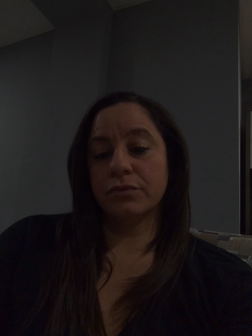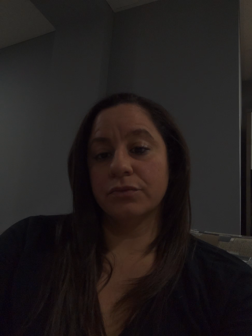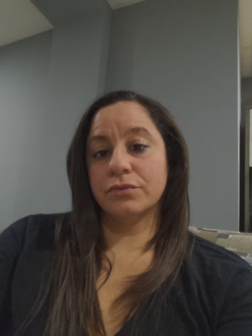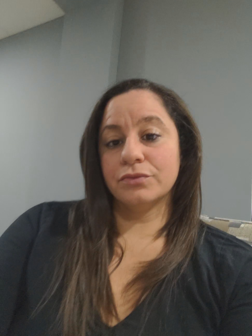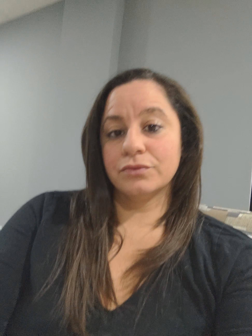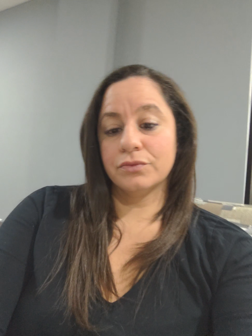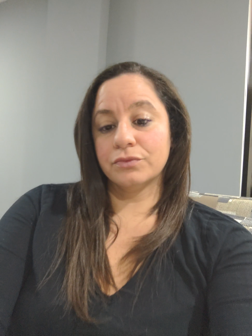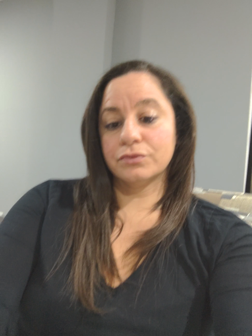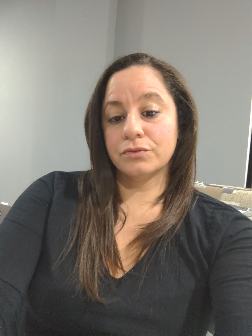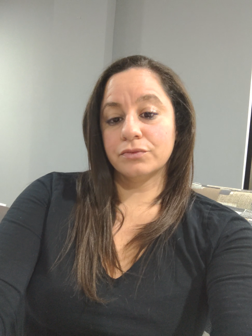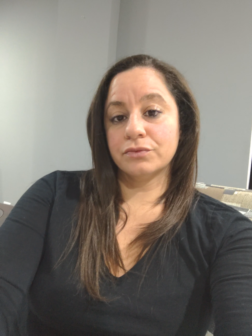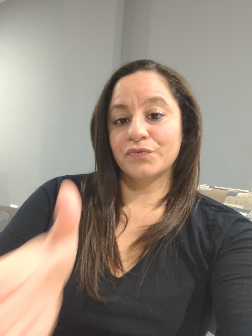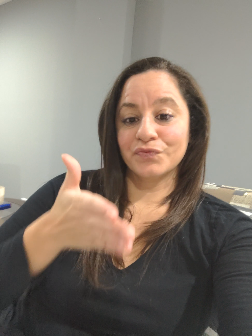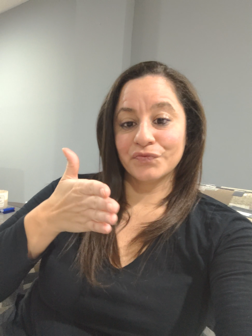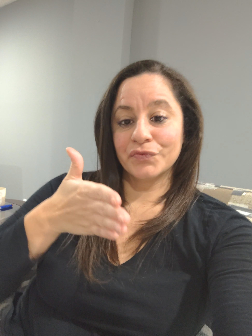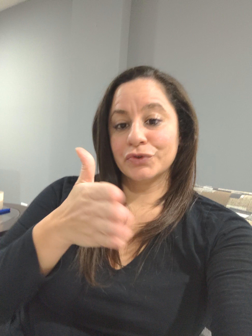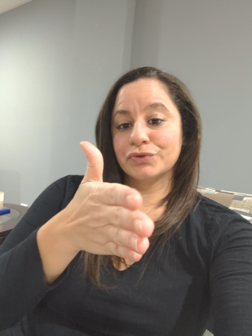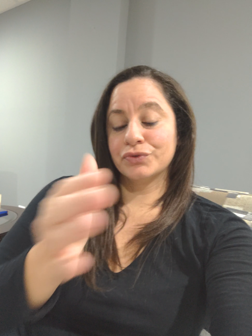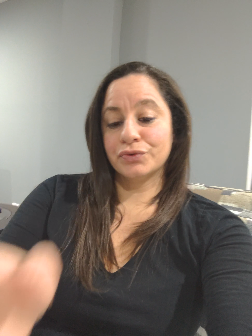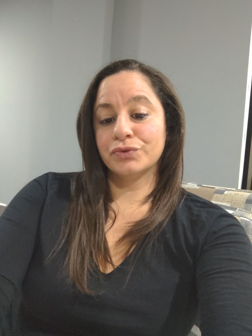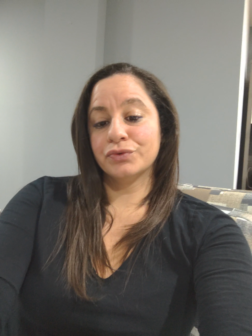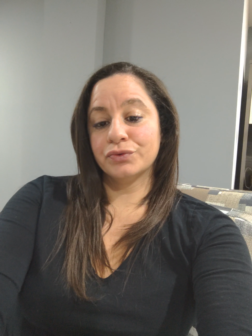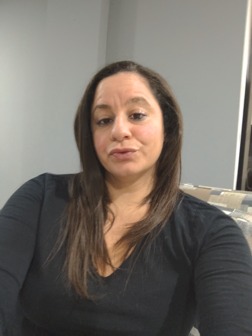fish